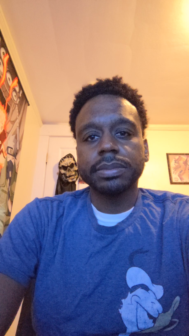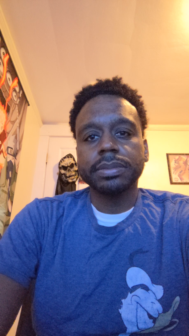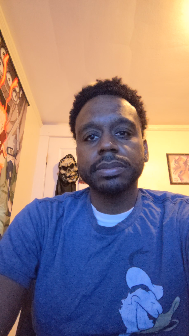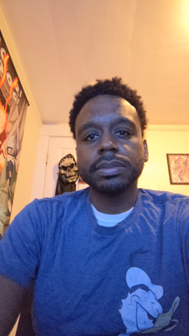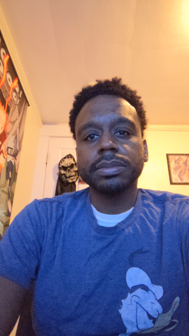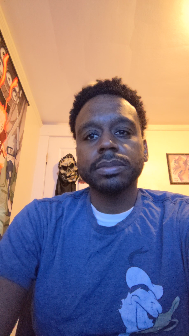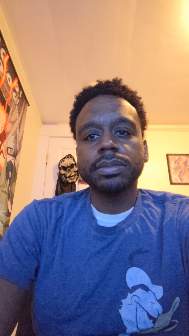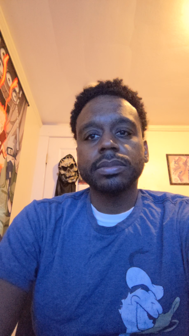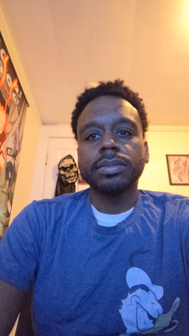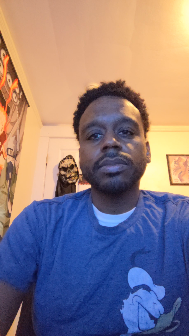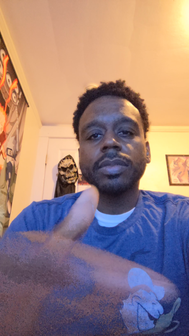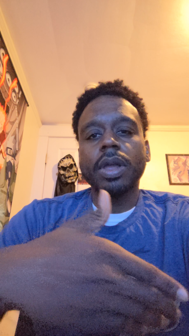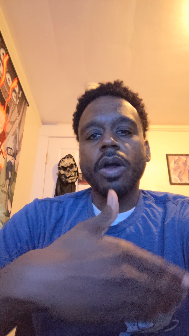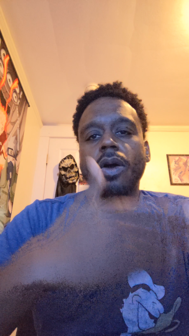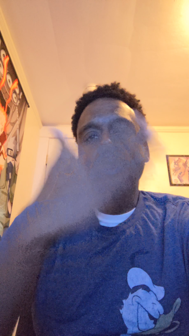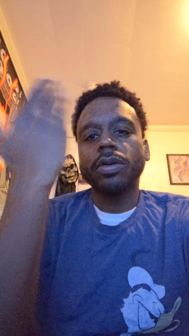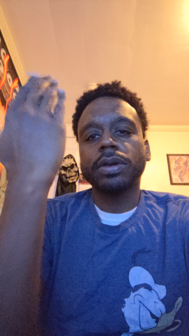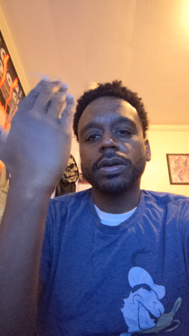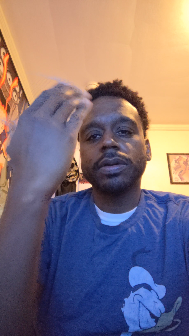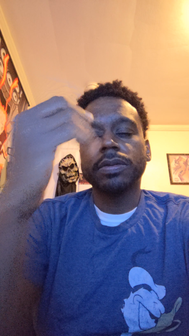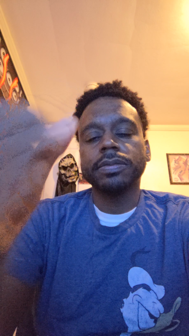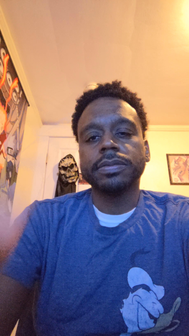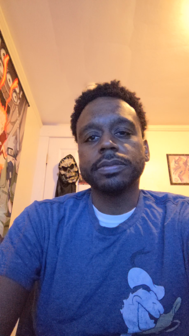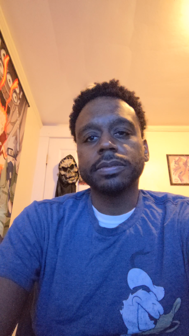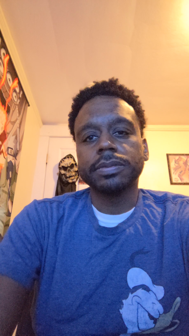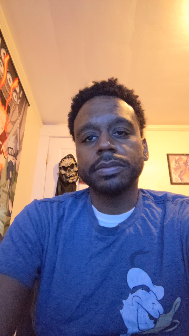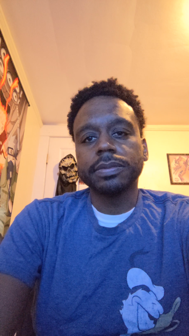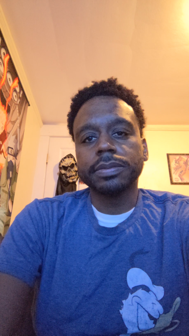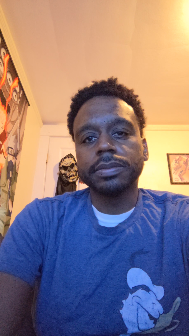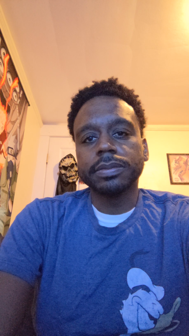all gone